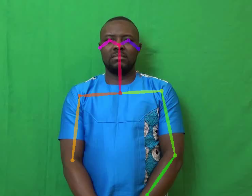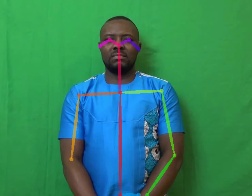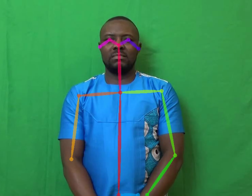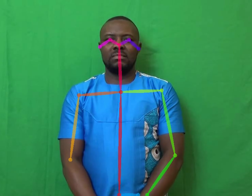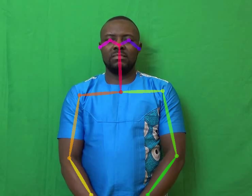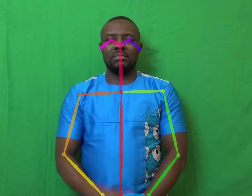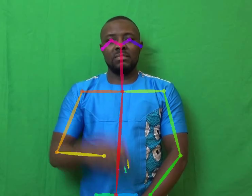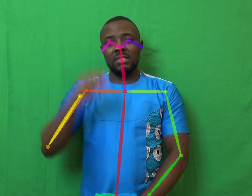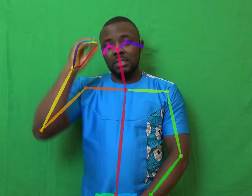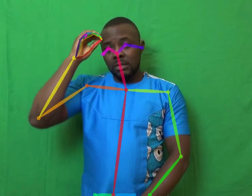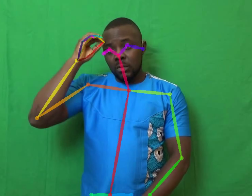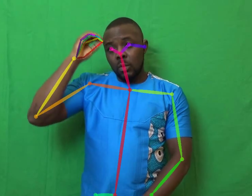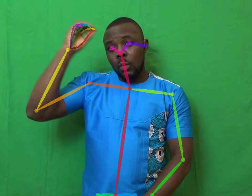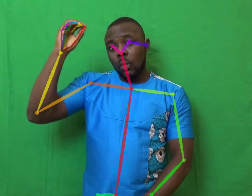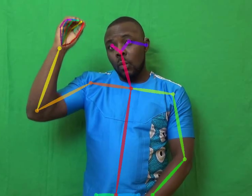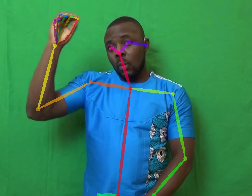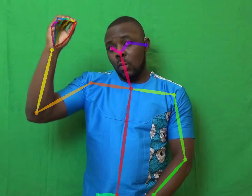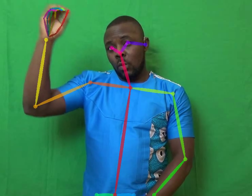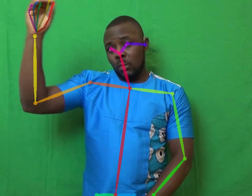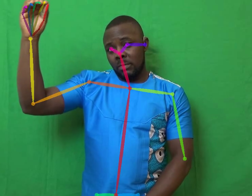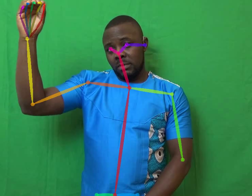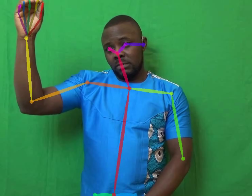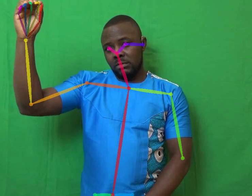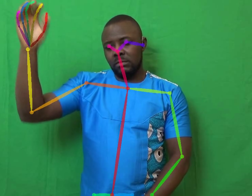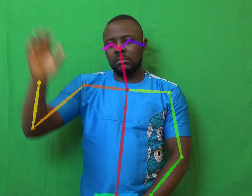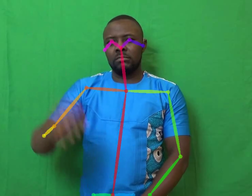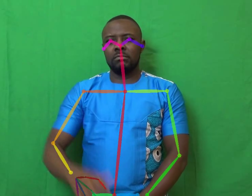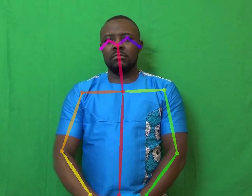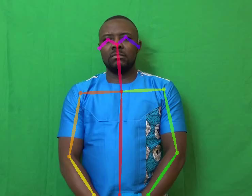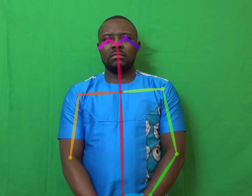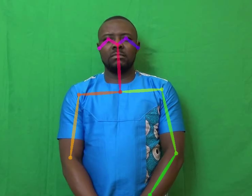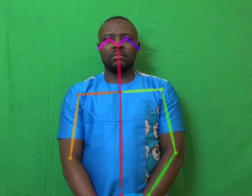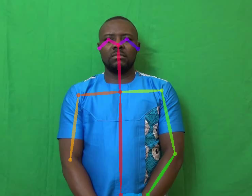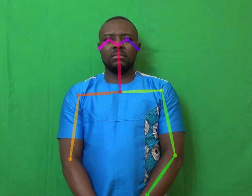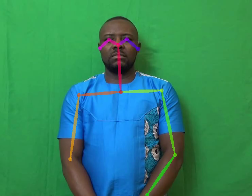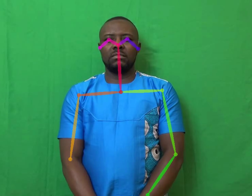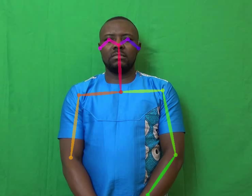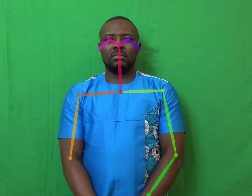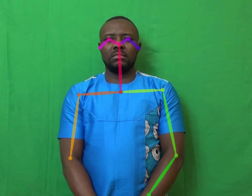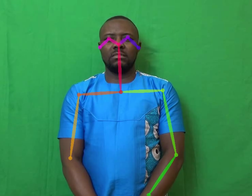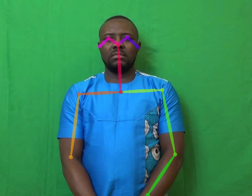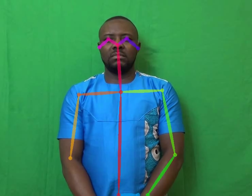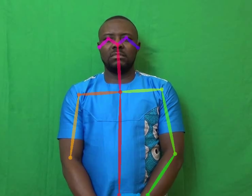opinion